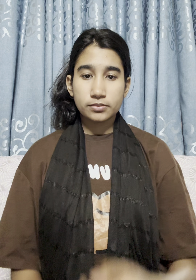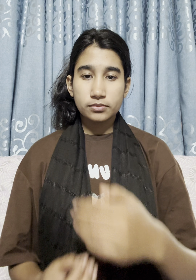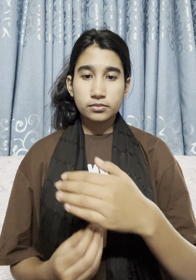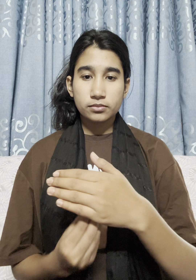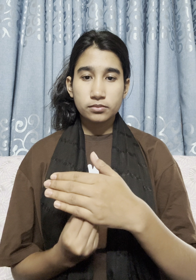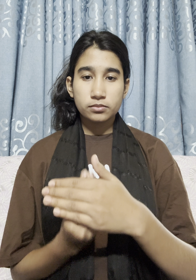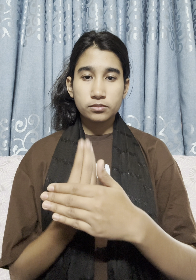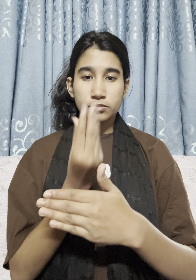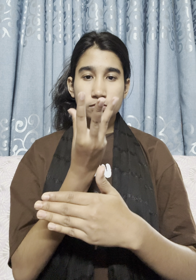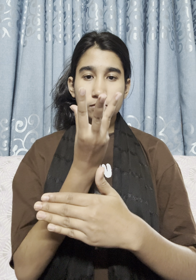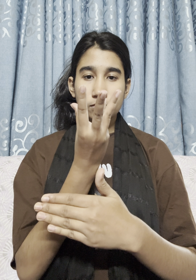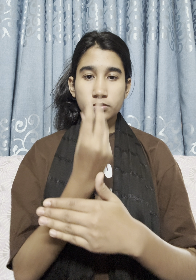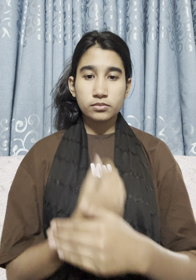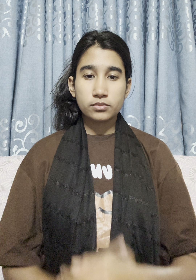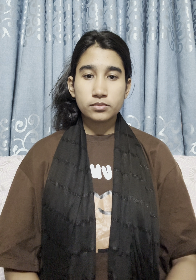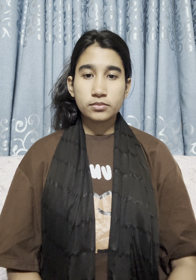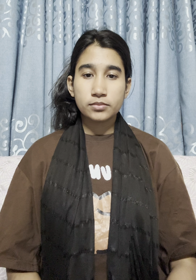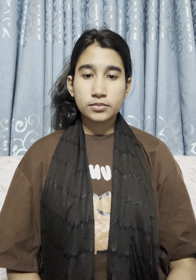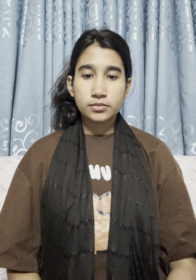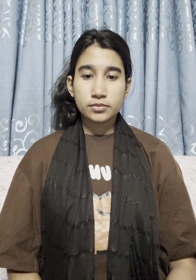ফুল